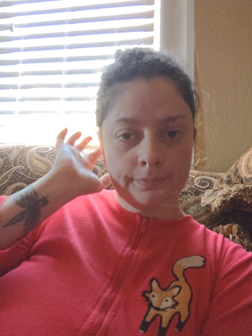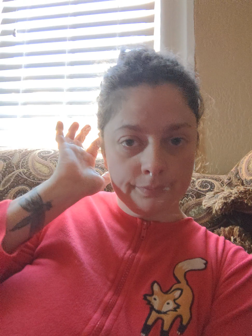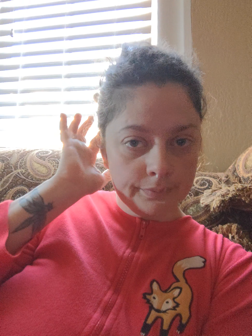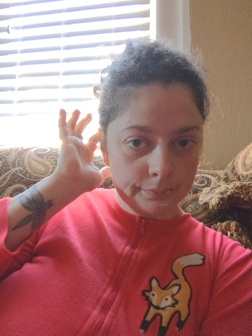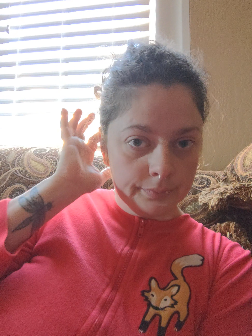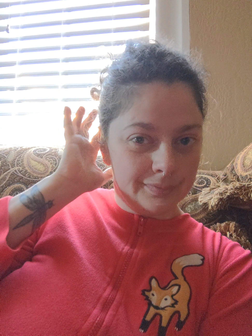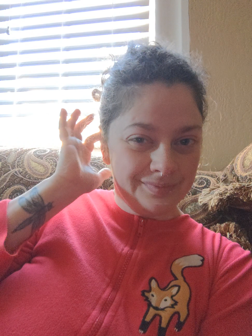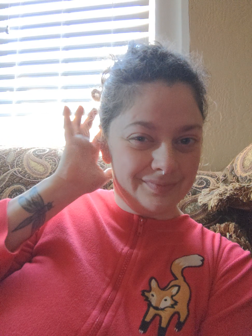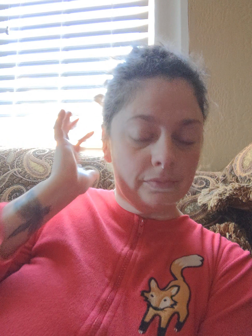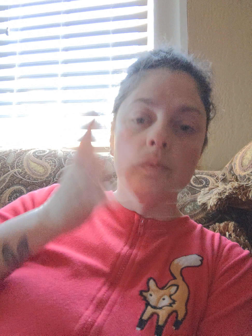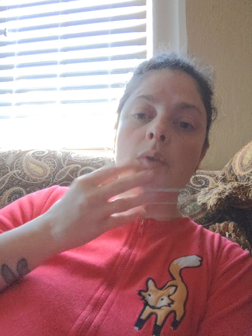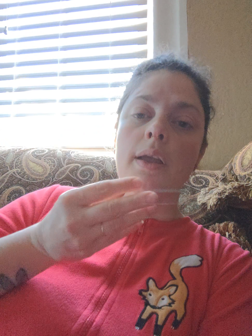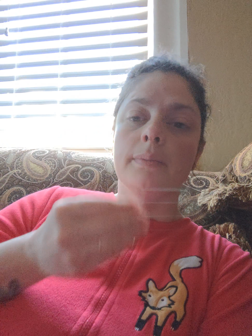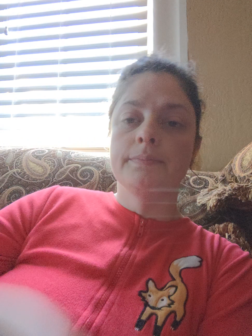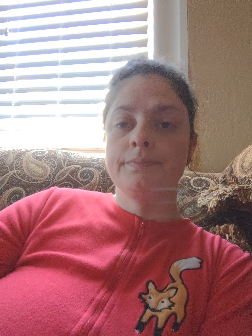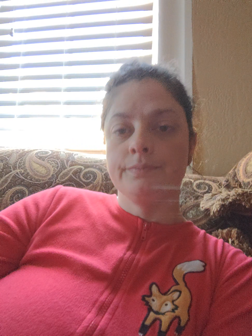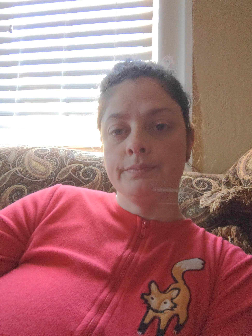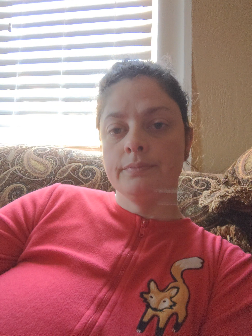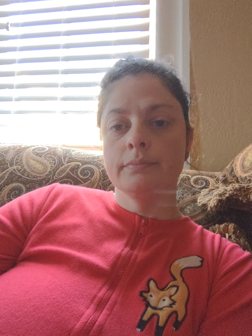wet